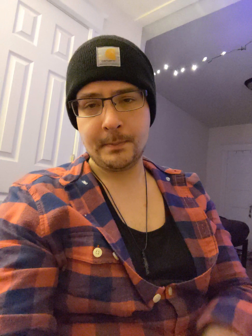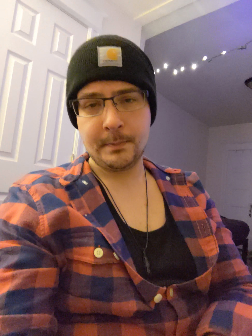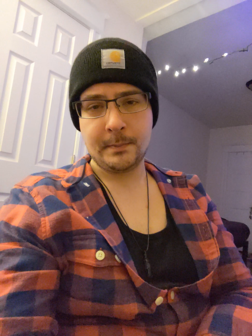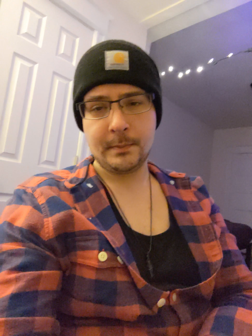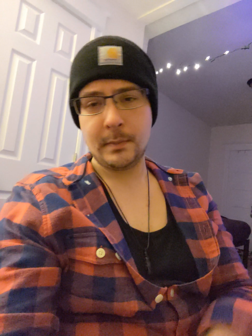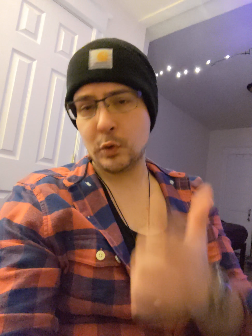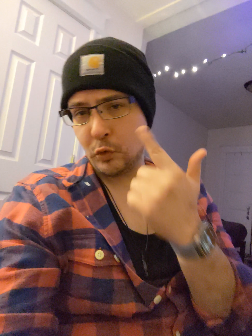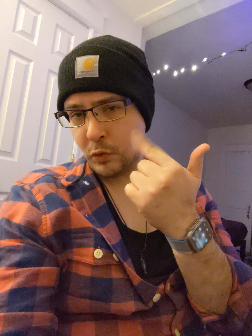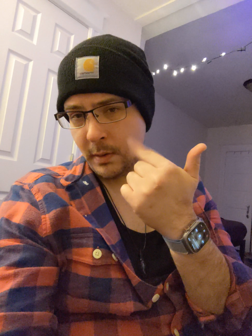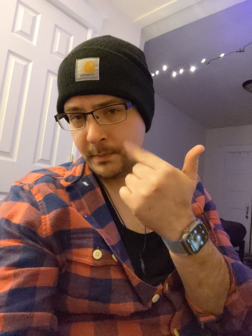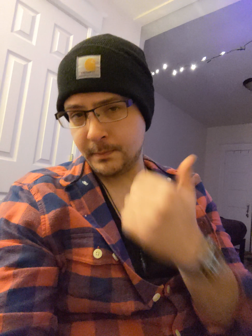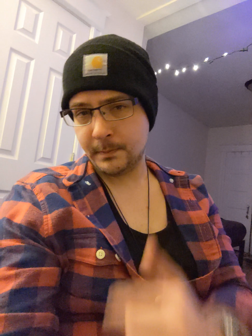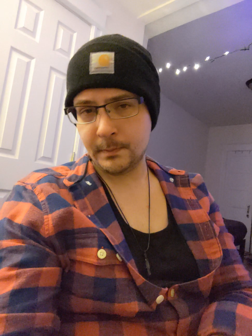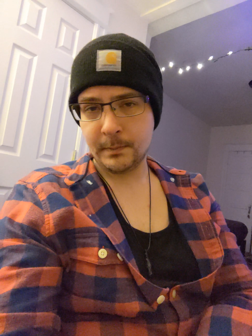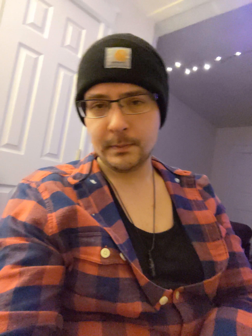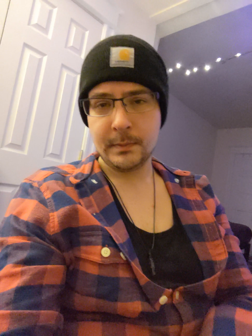cry